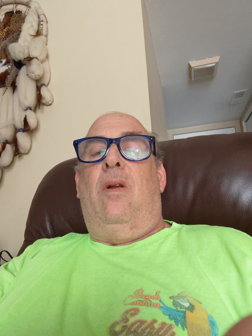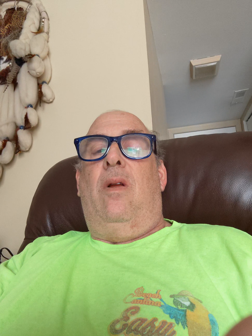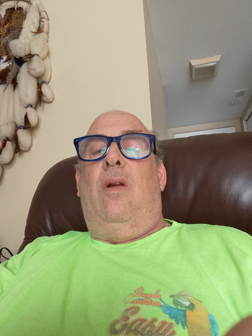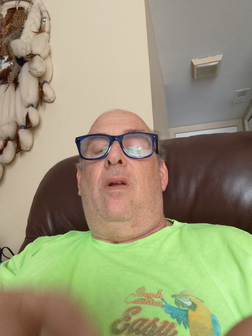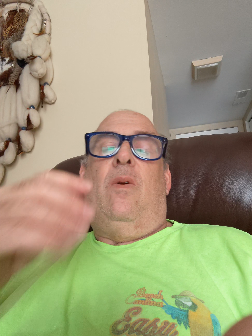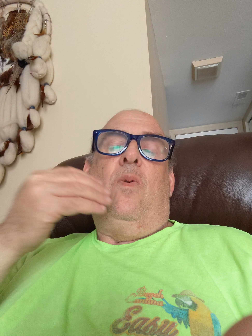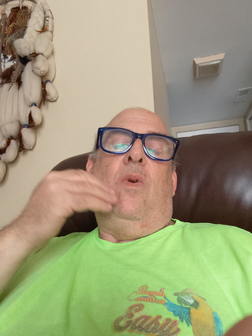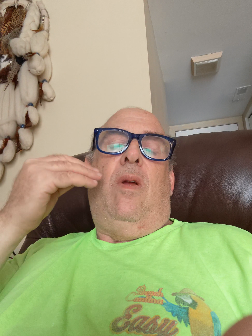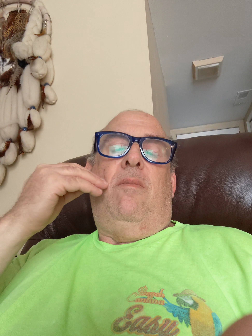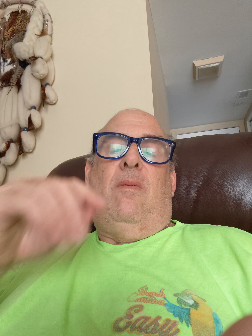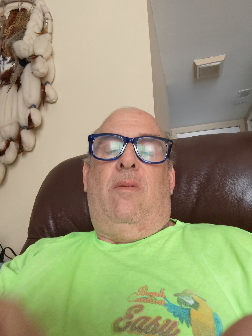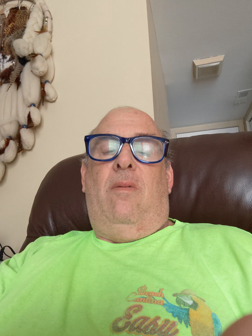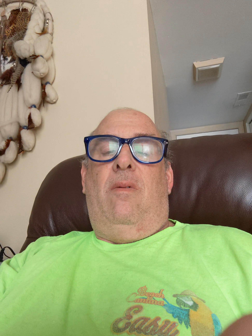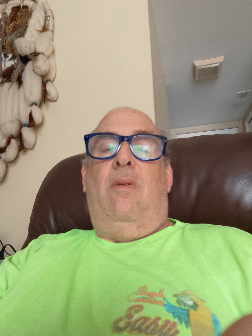home